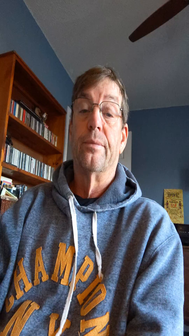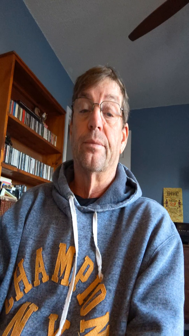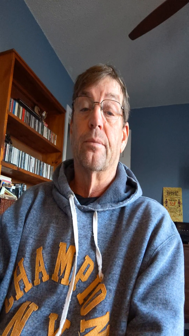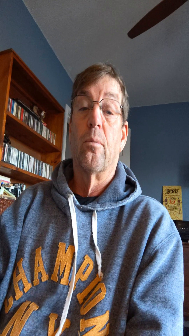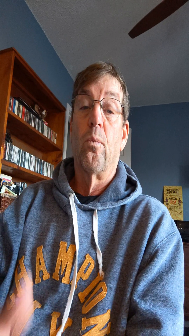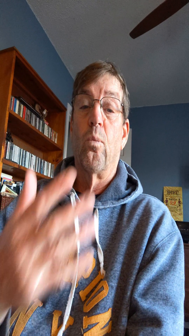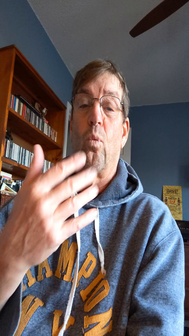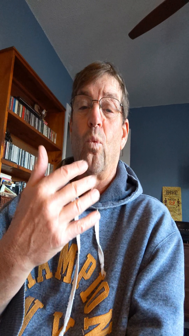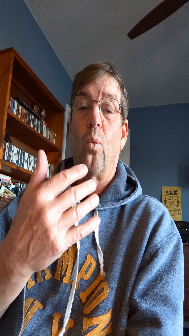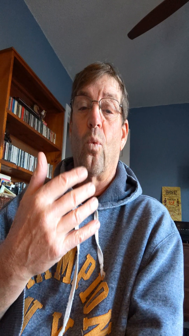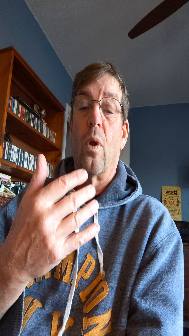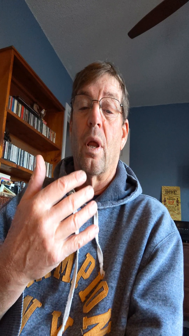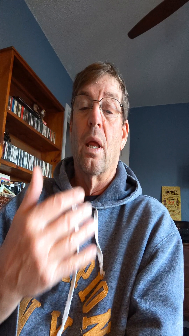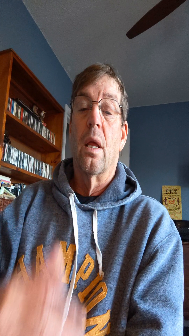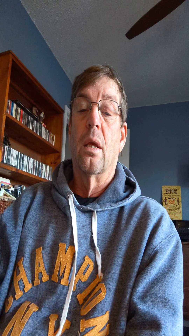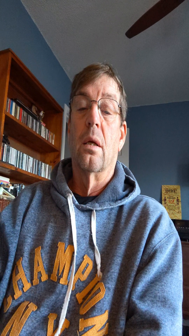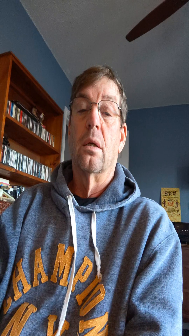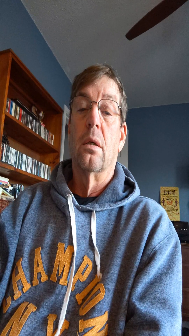wait